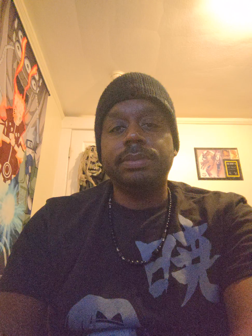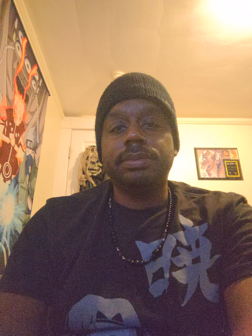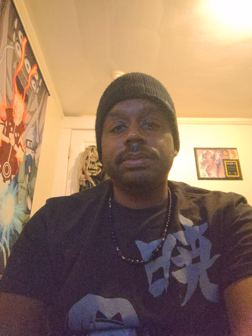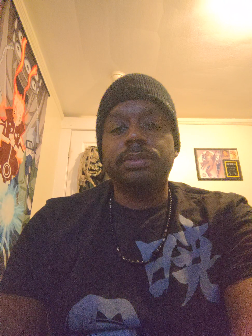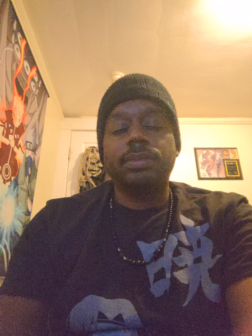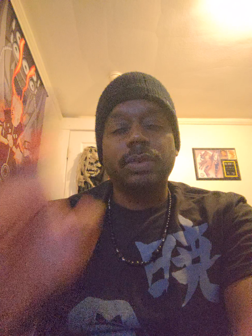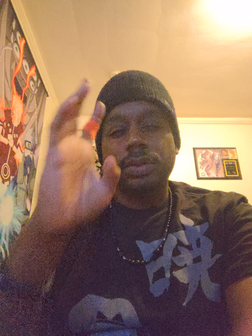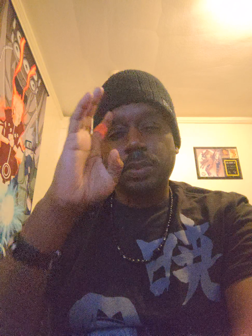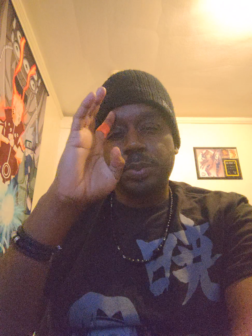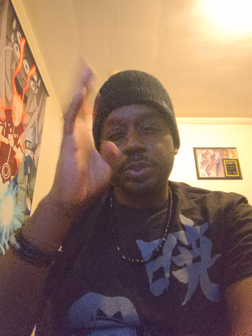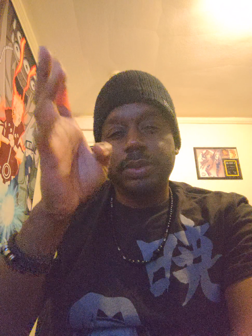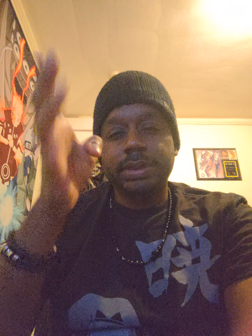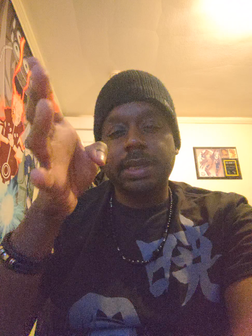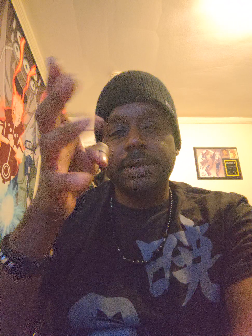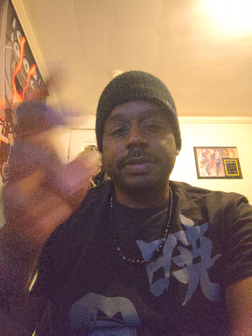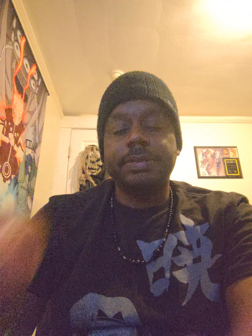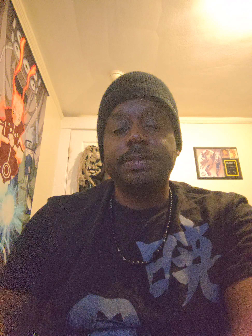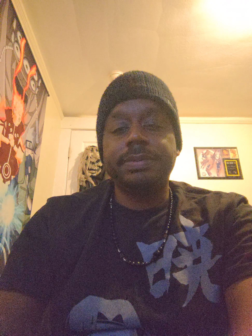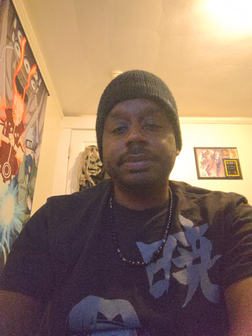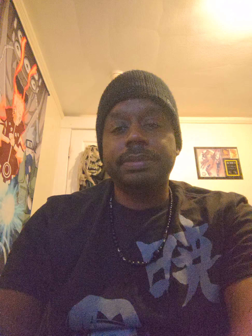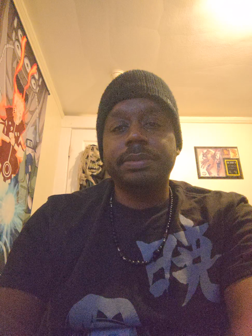pretend